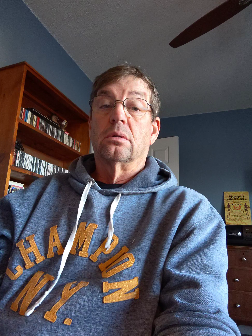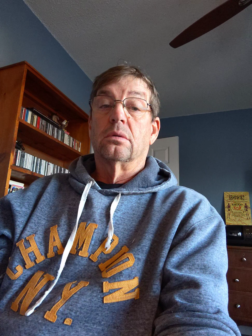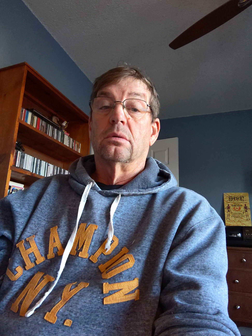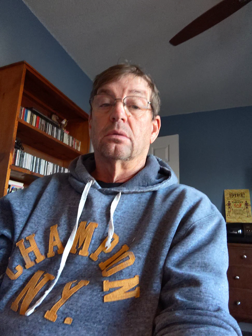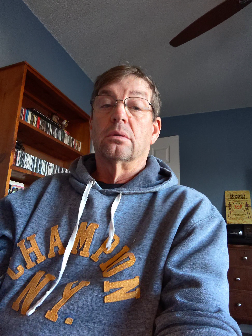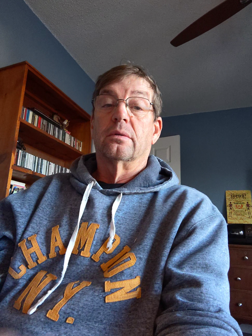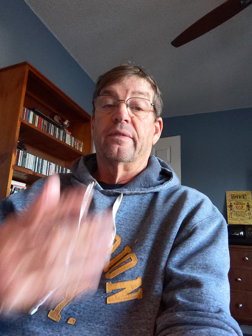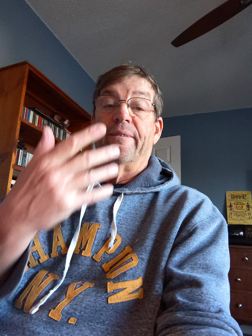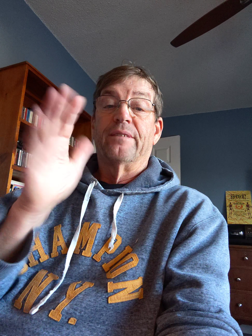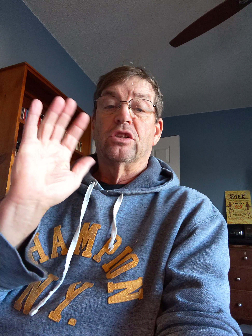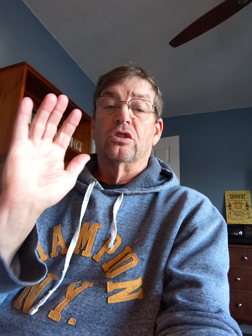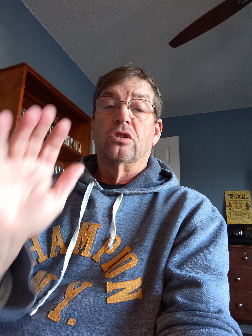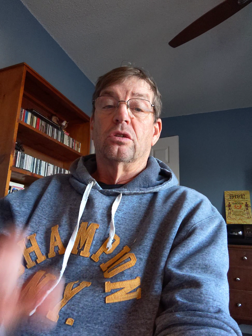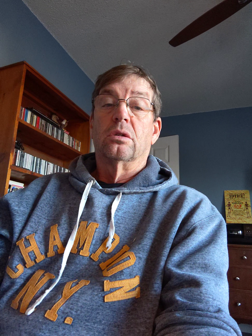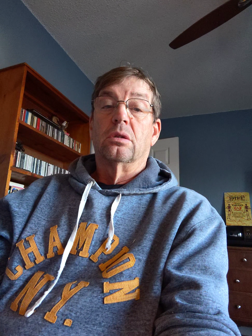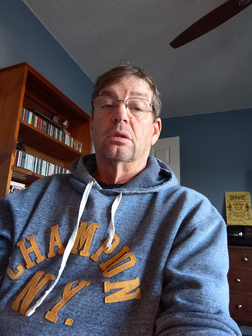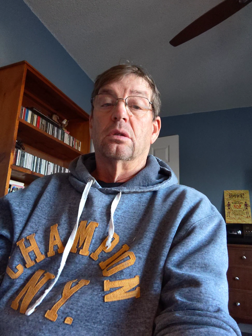finish